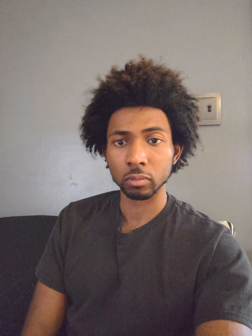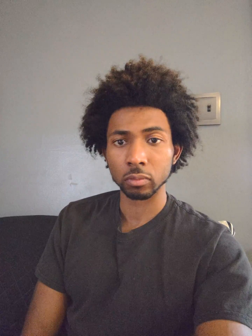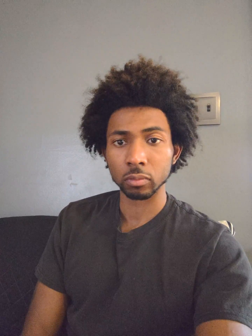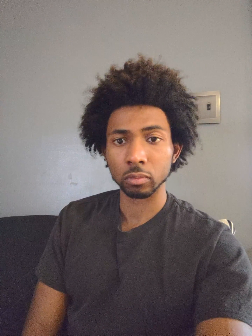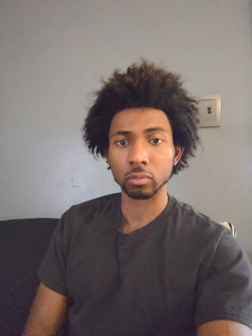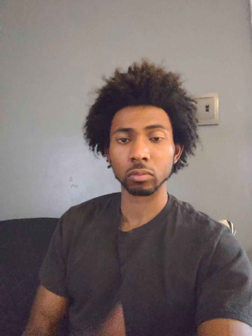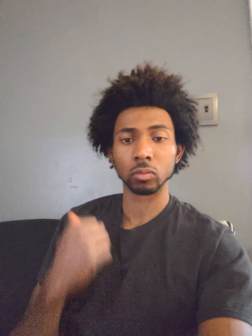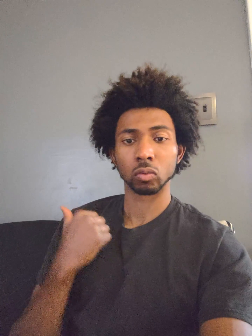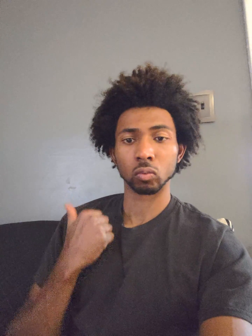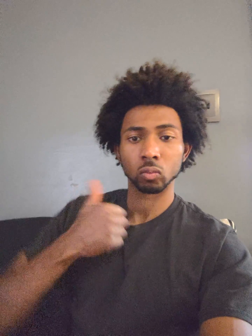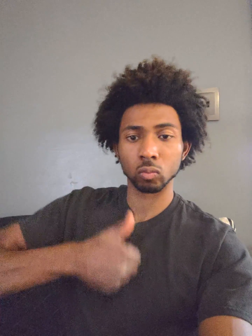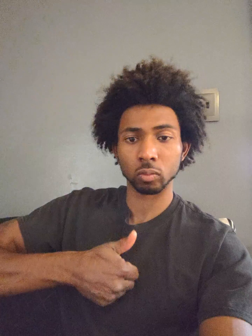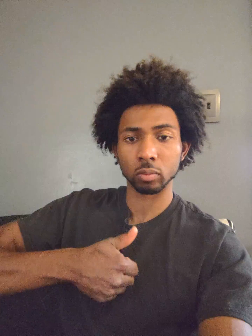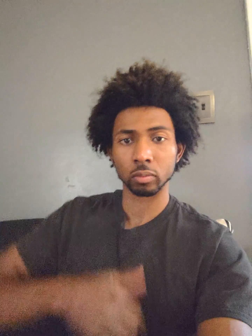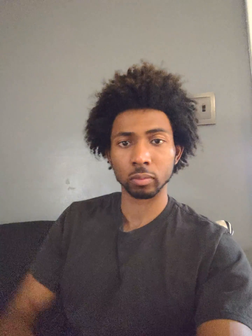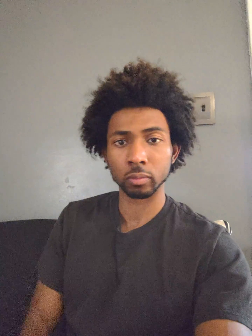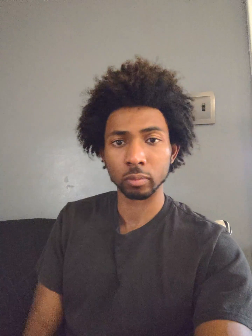coats